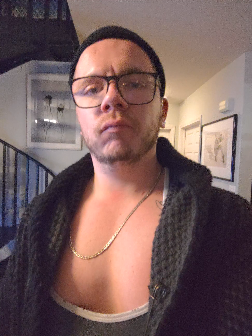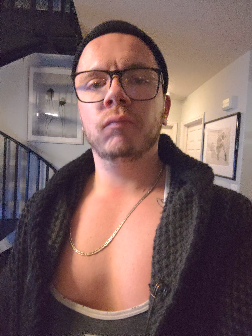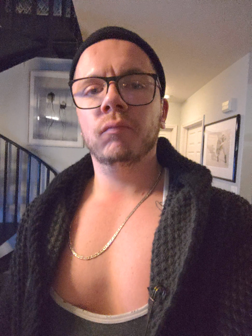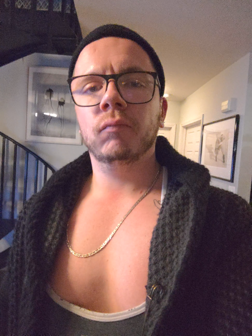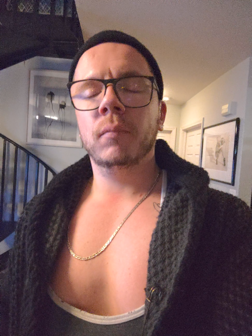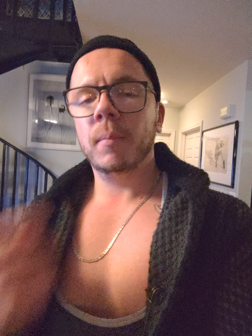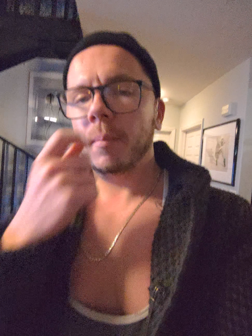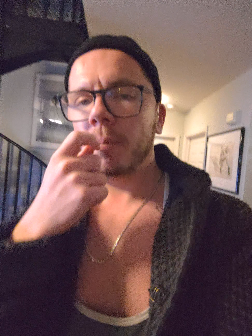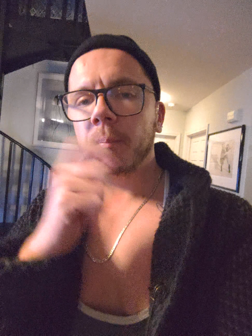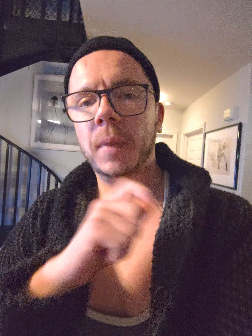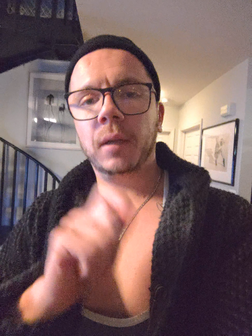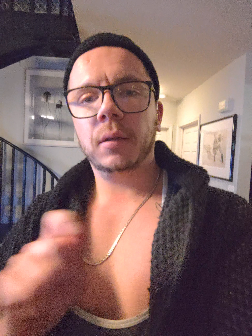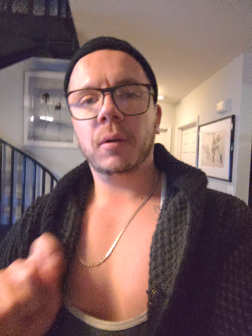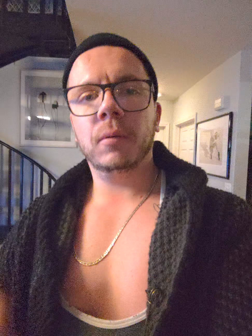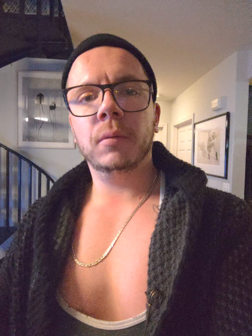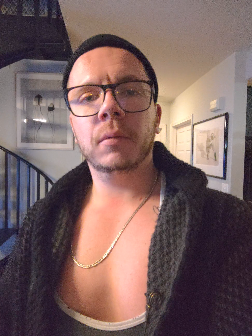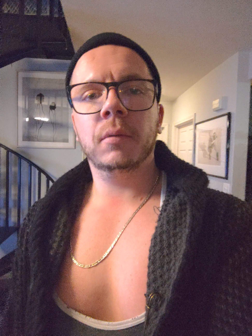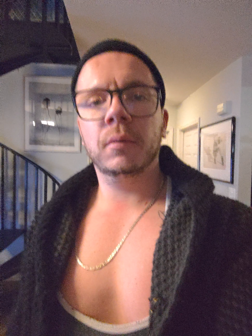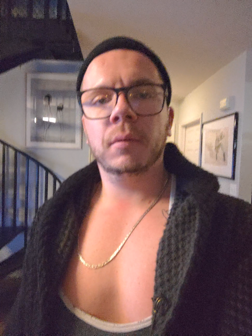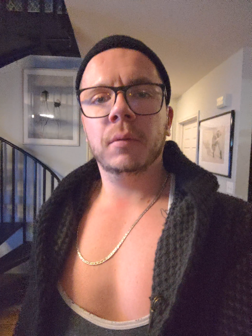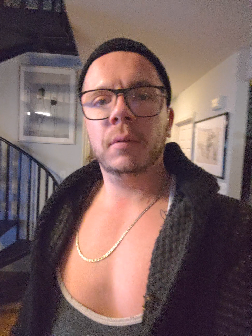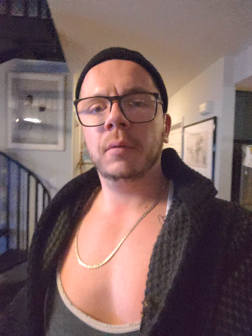pencil